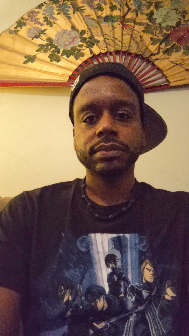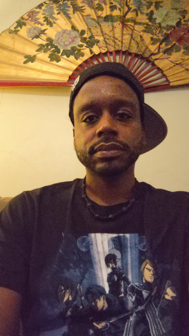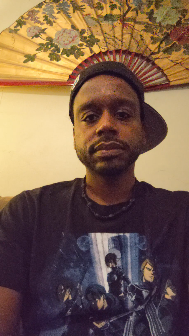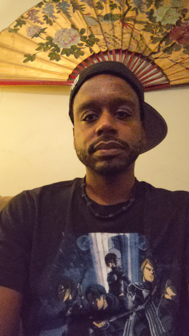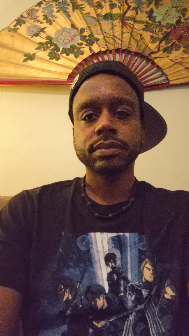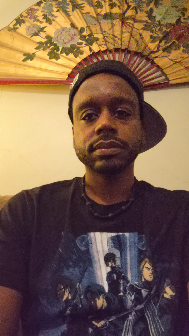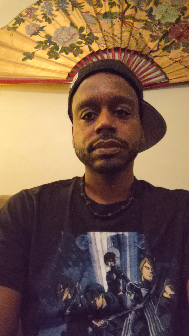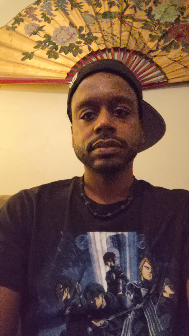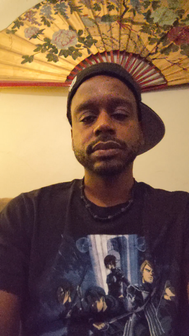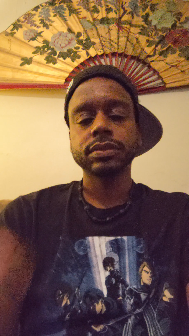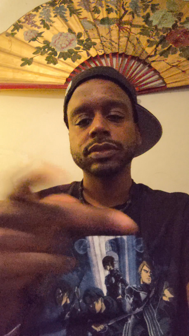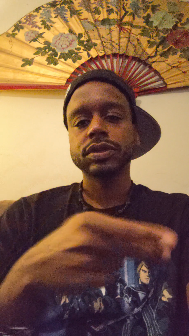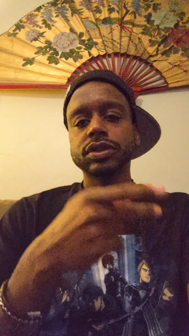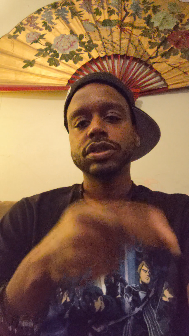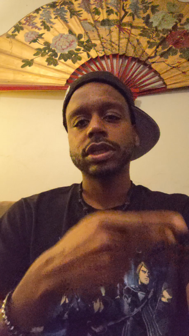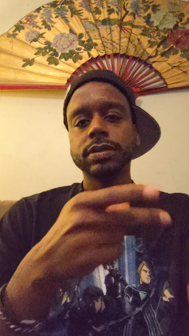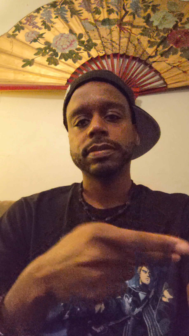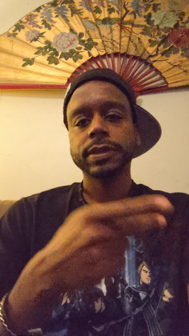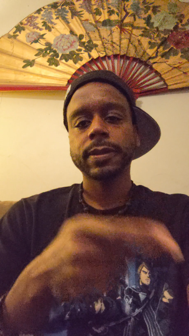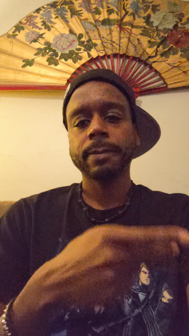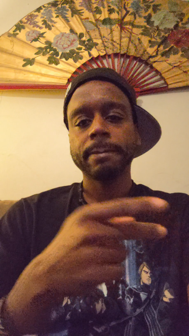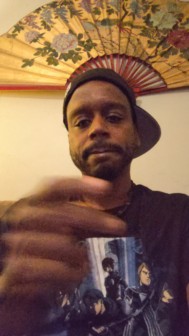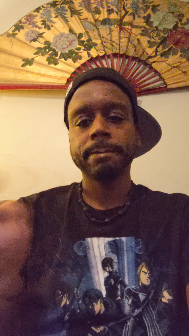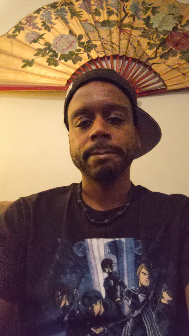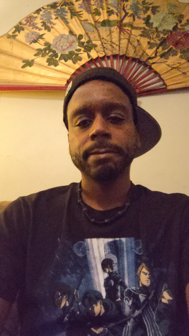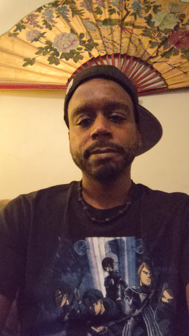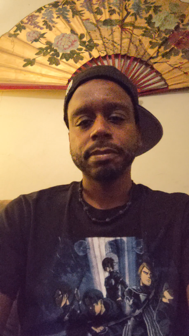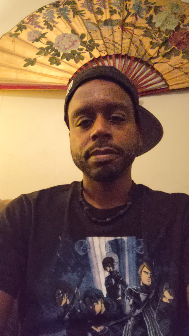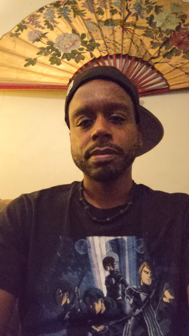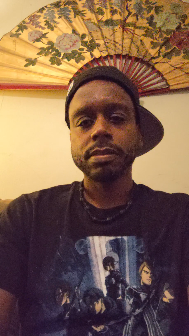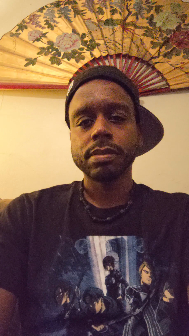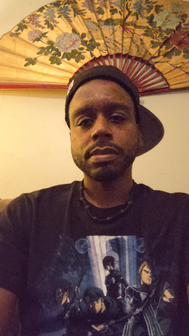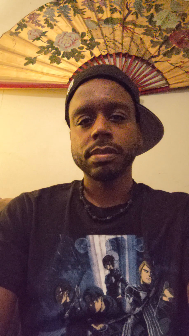sheep